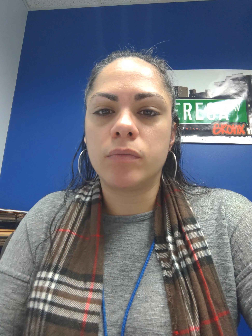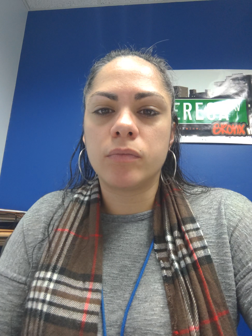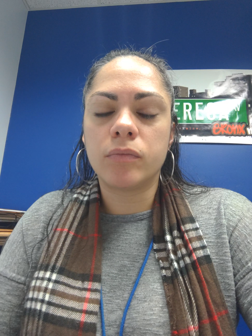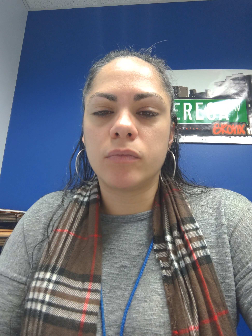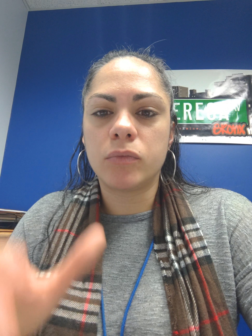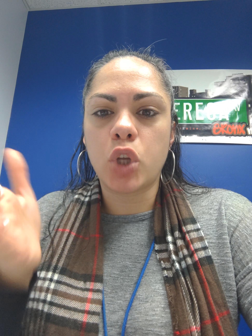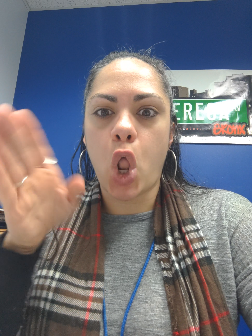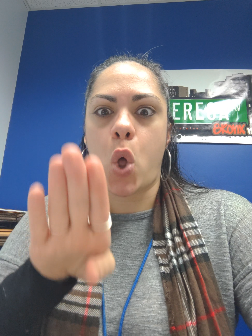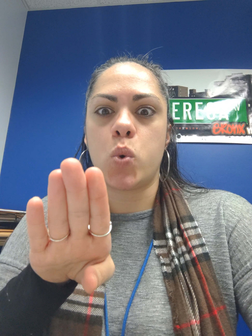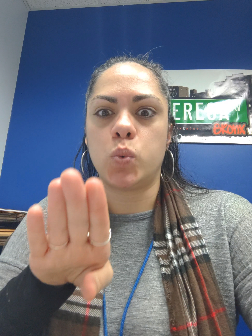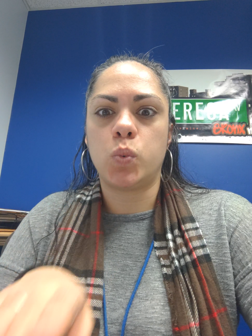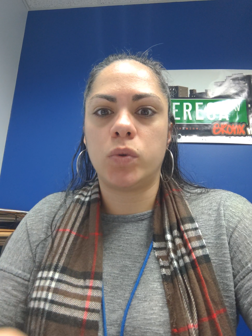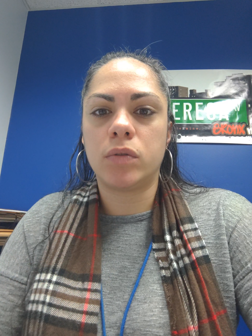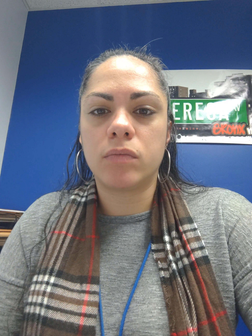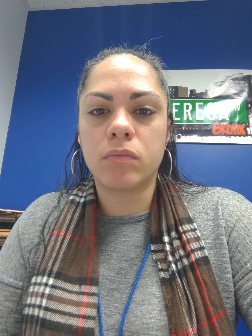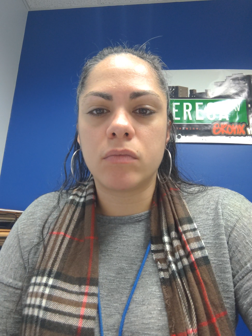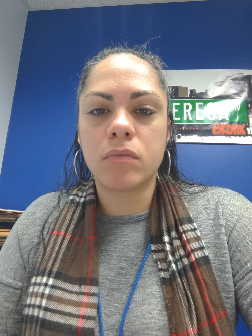close